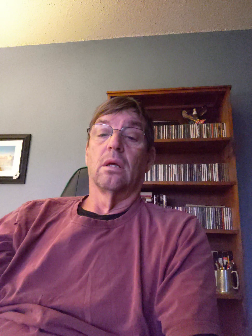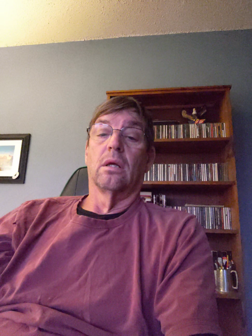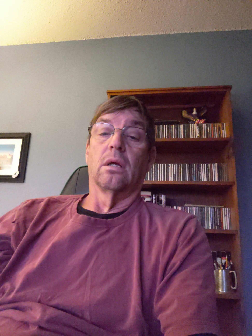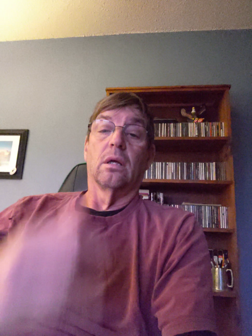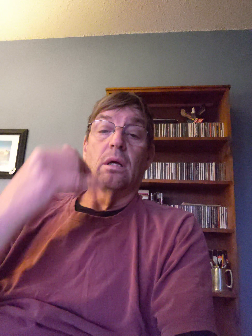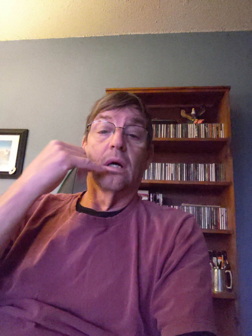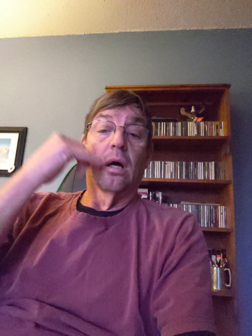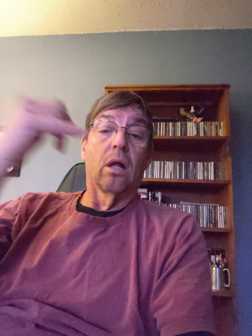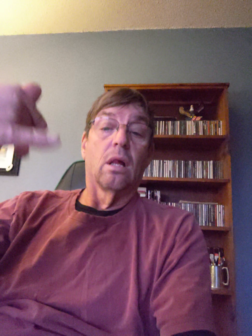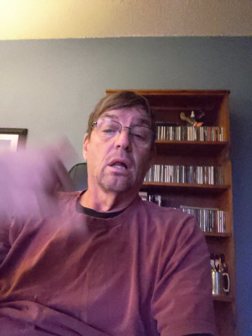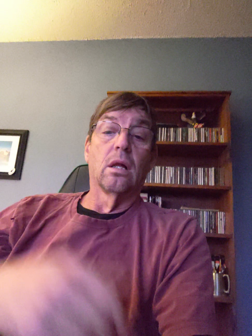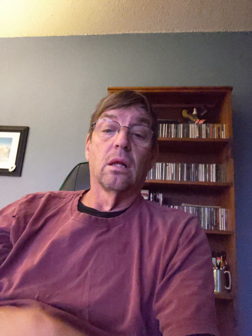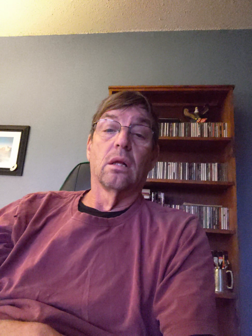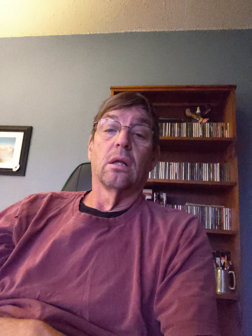call on the phone